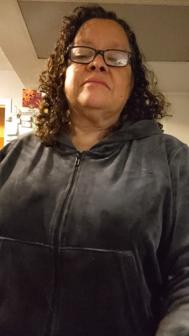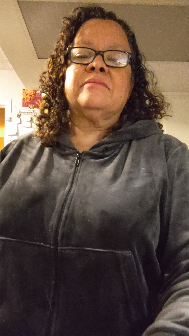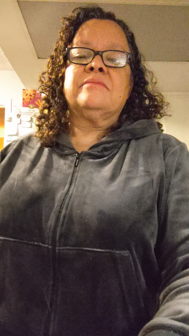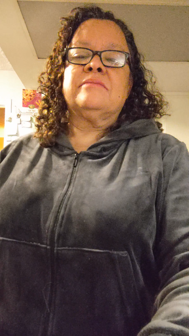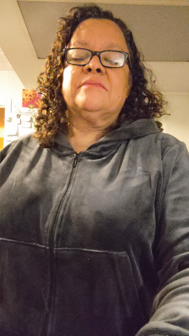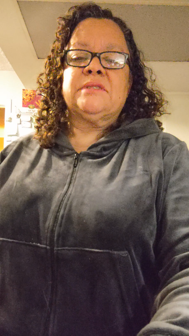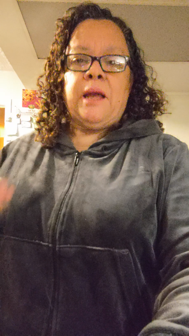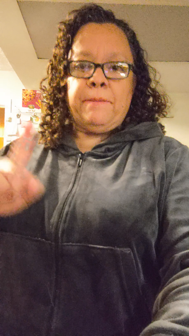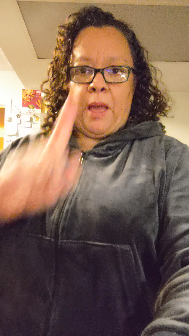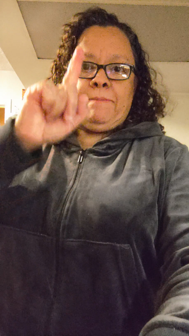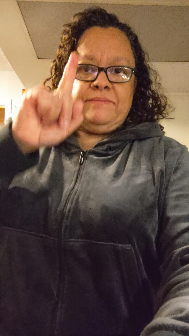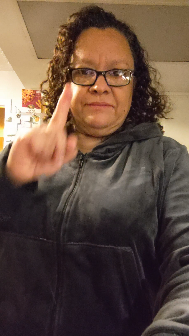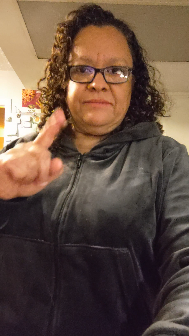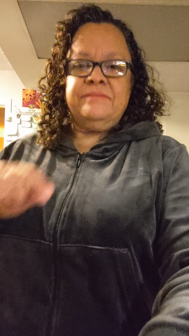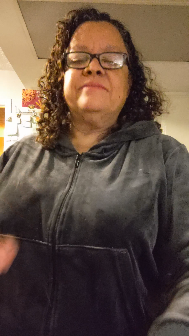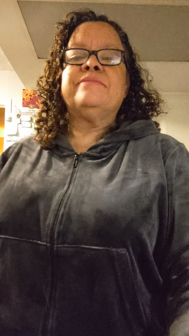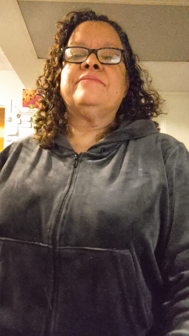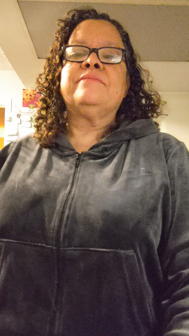bump